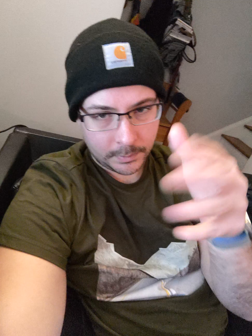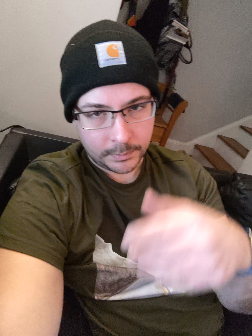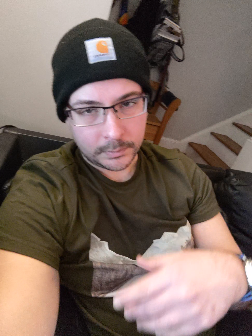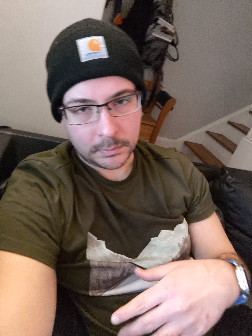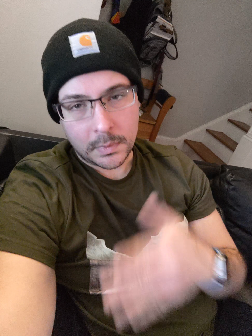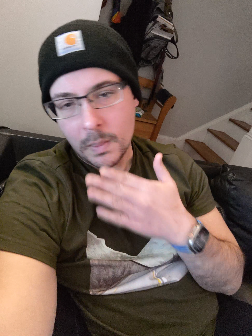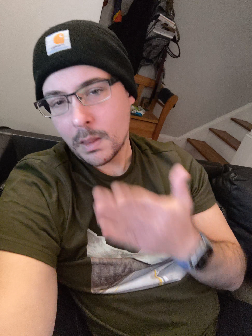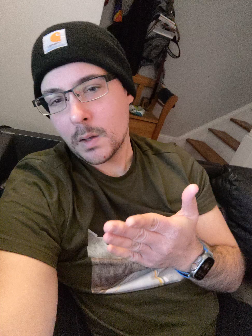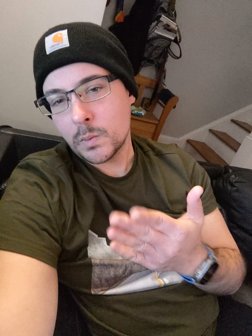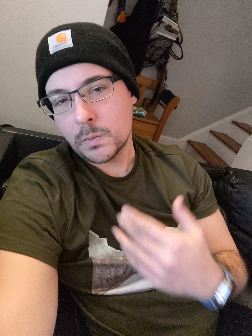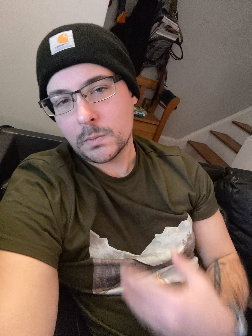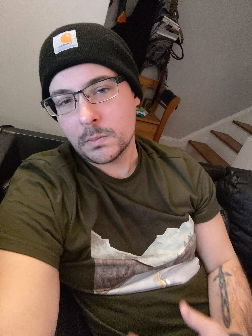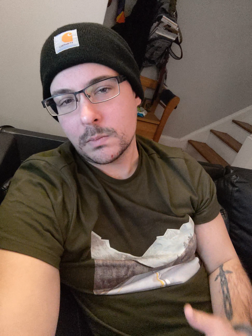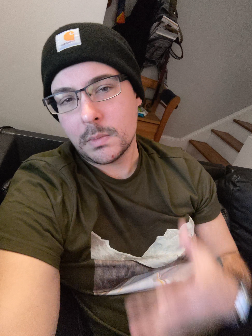thank you